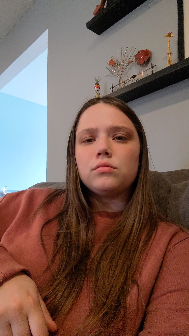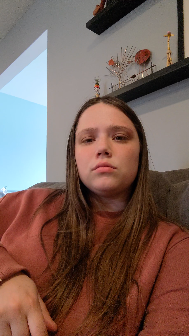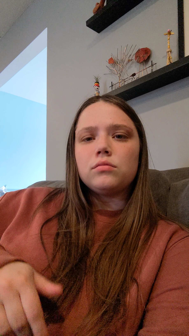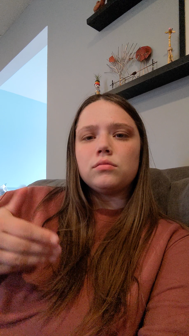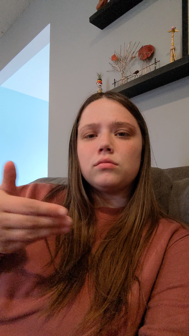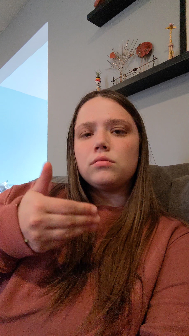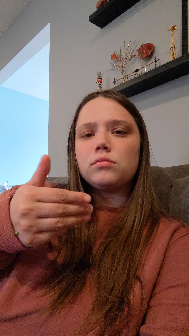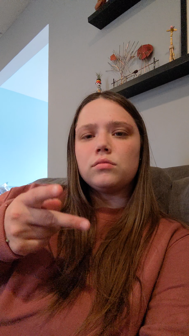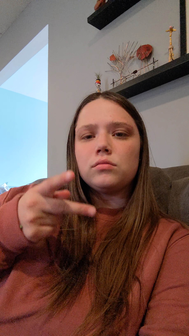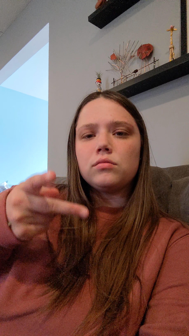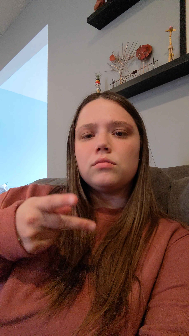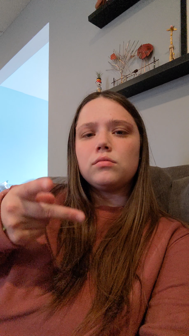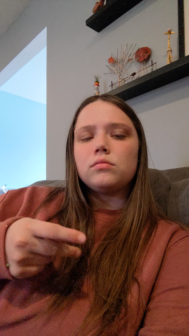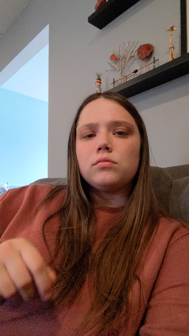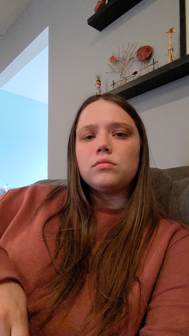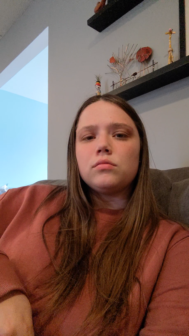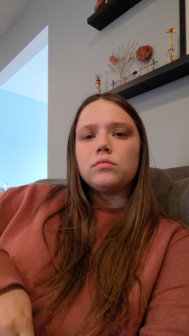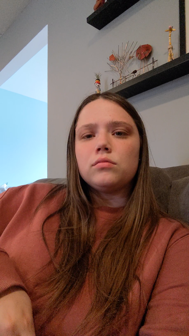babysitter